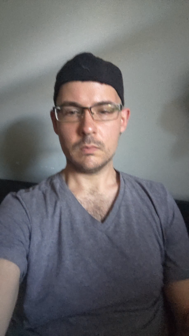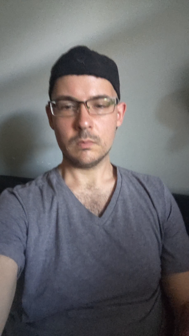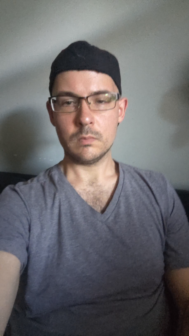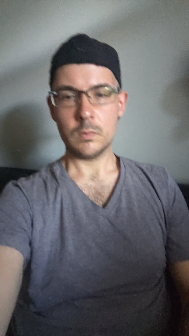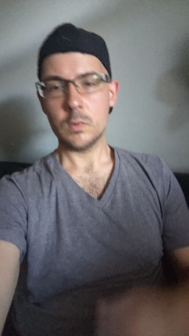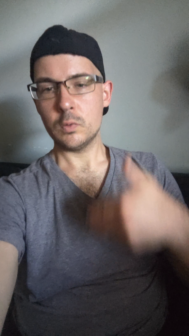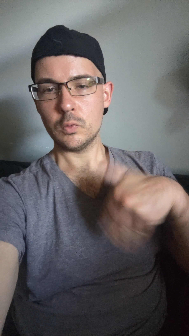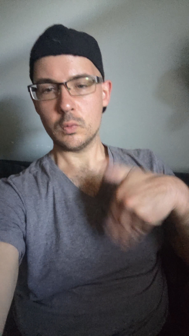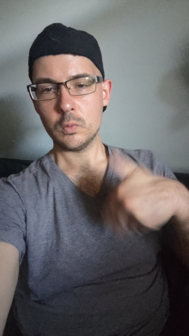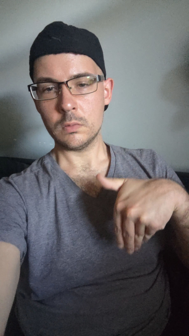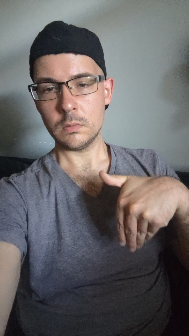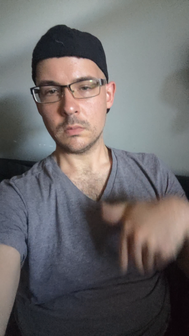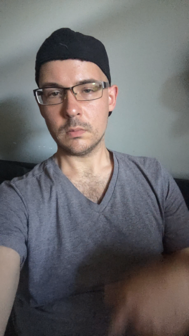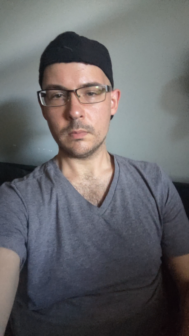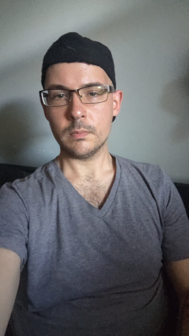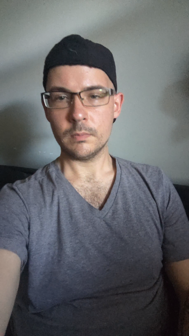shorts